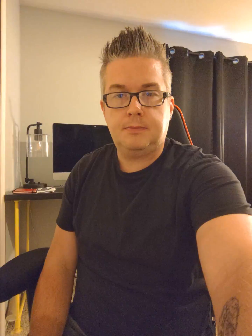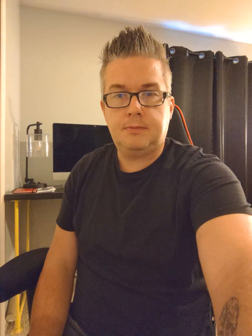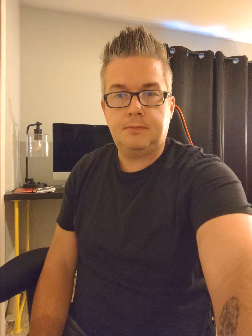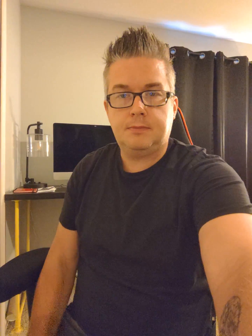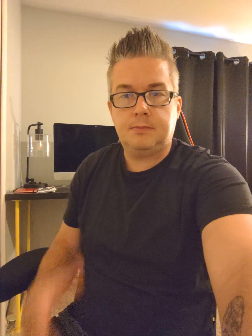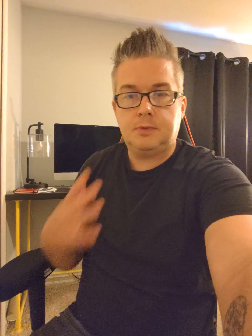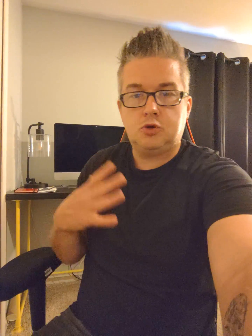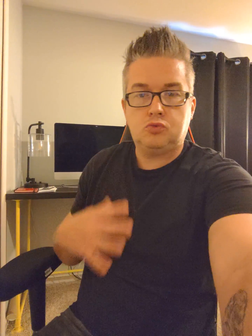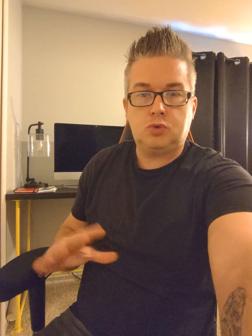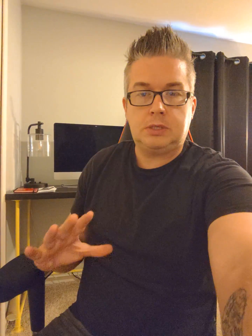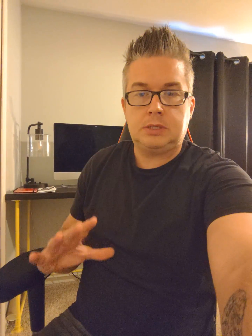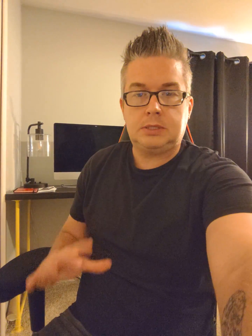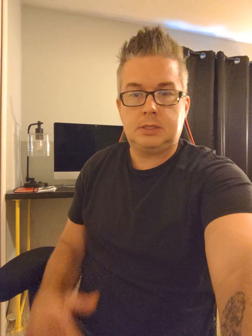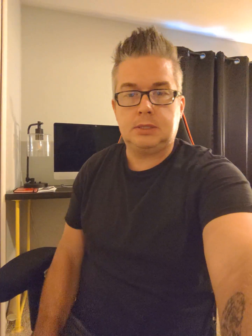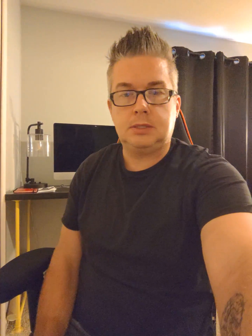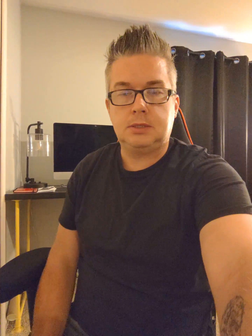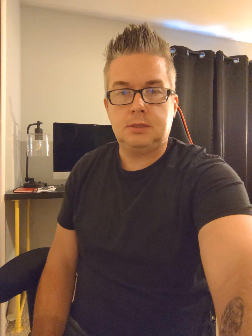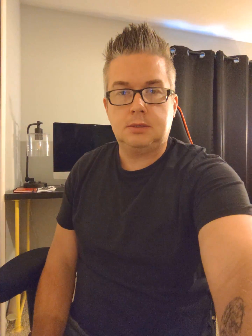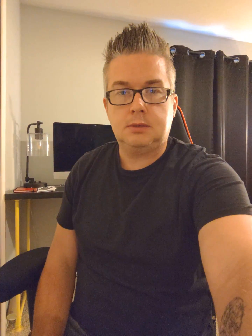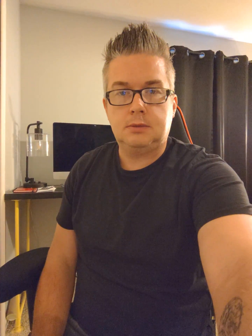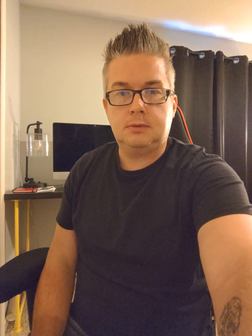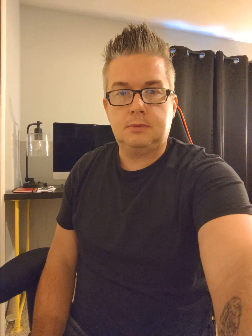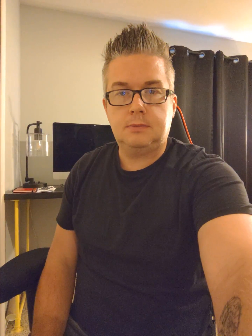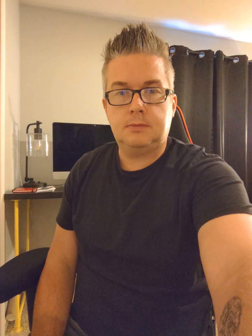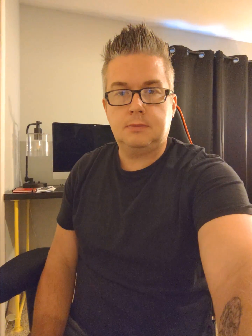dress